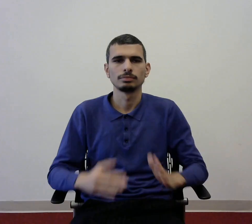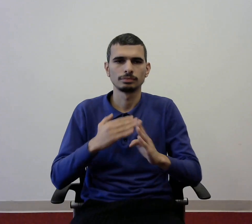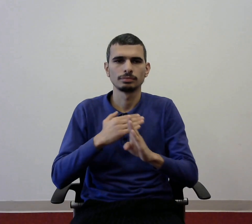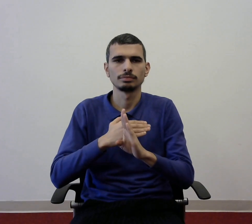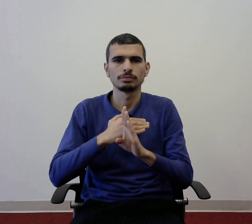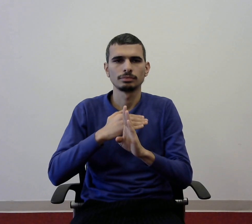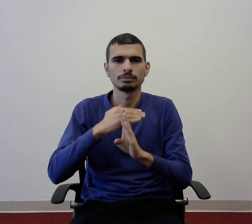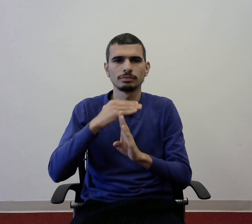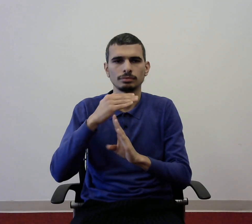uğur